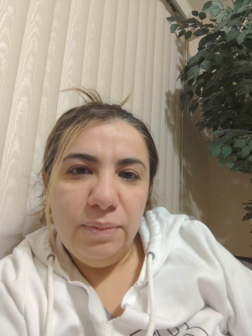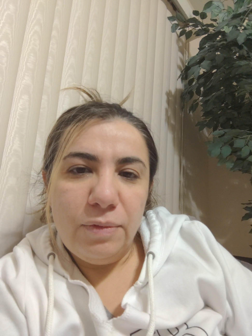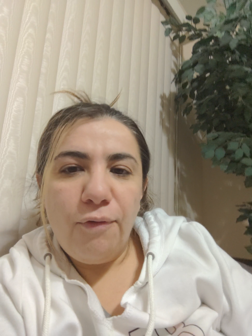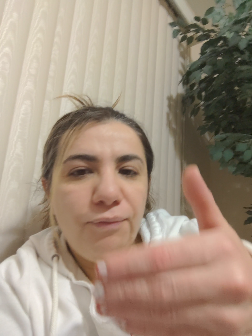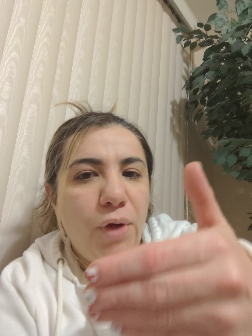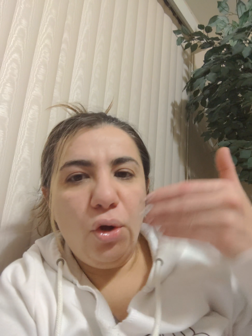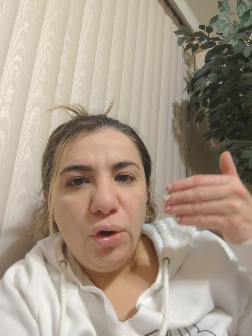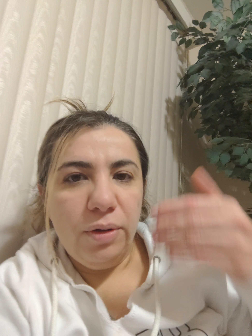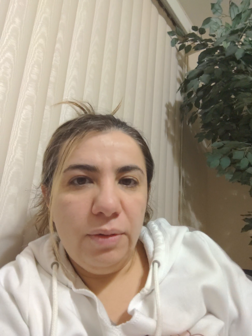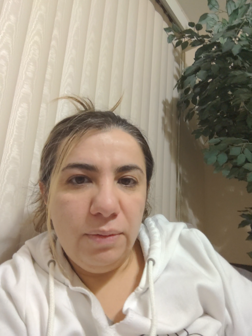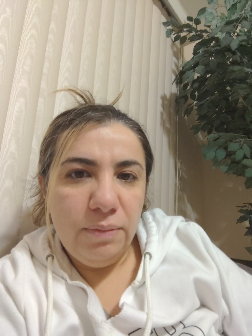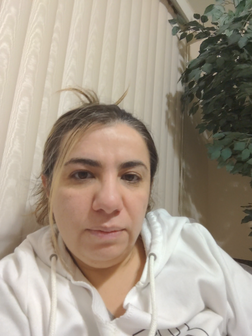before